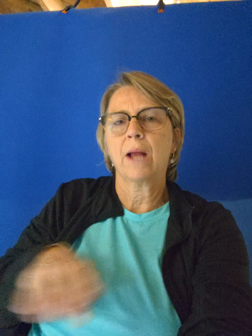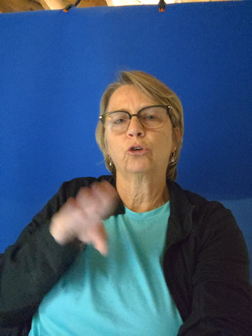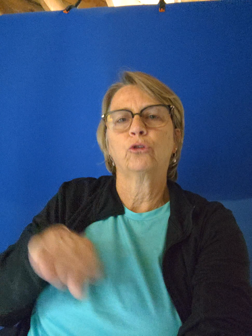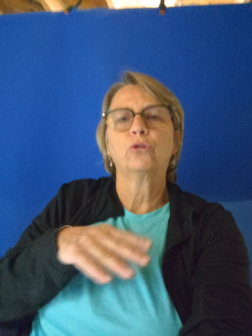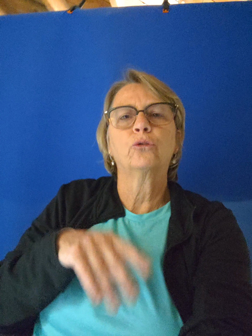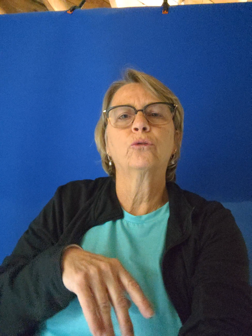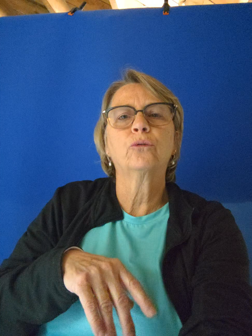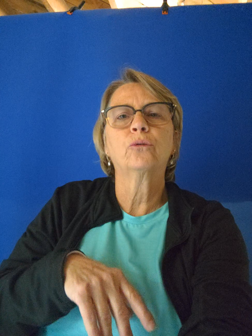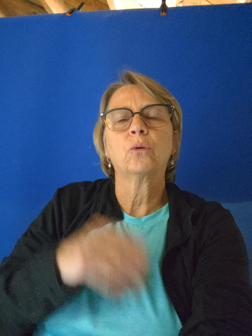dryer